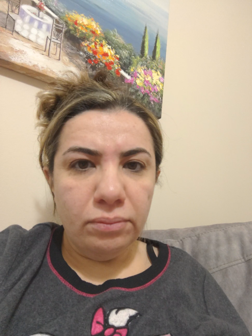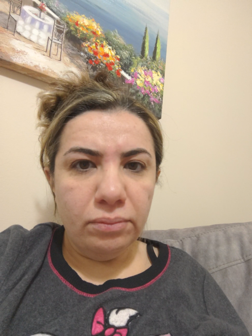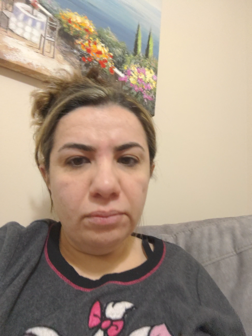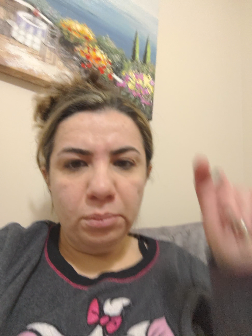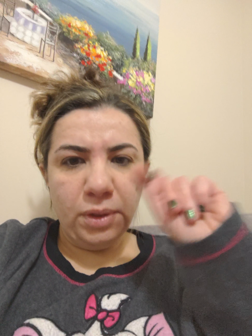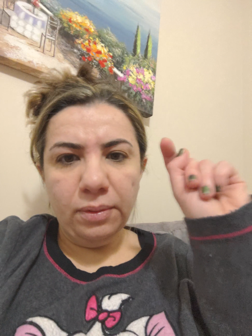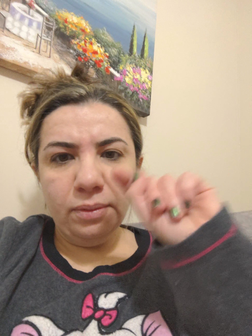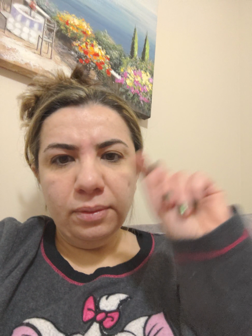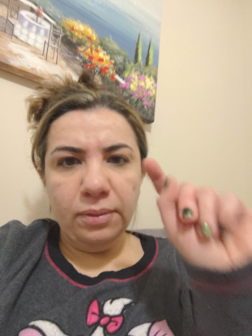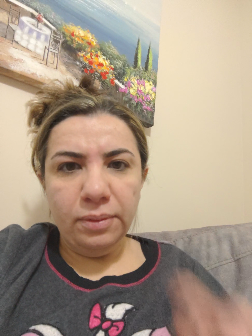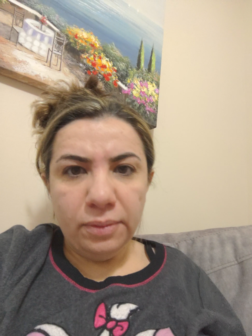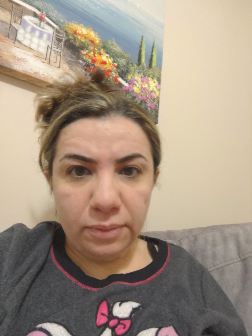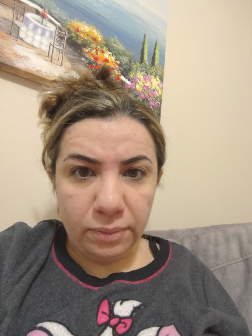potty